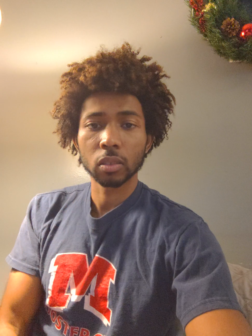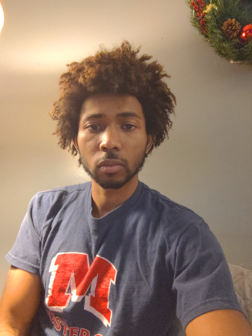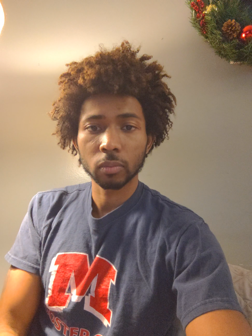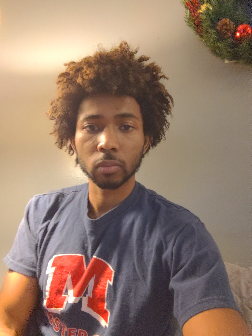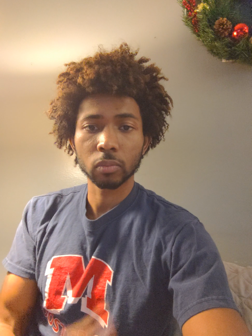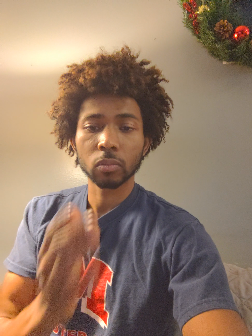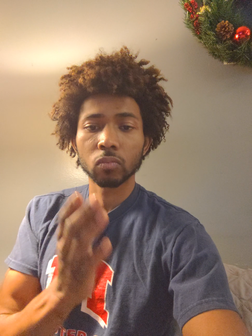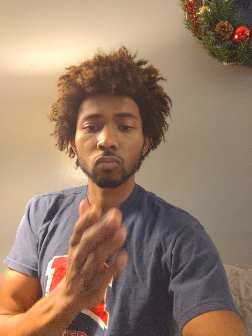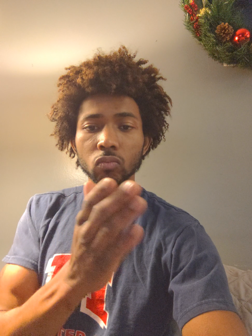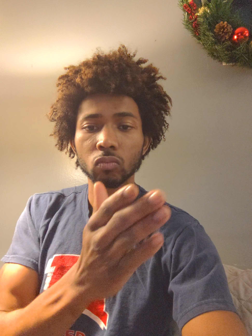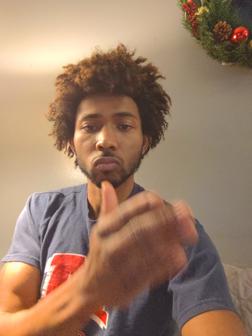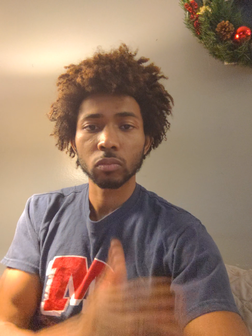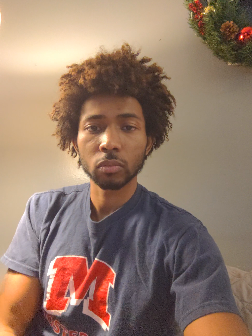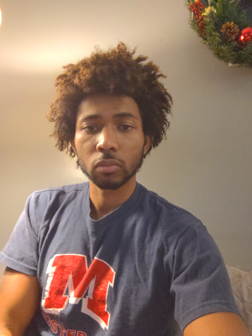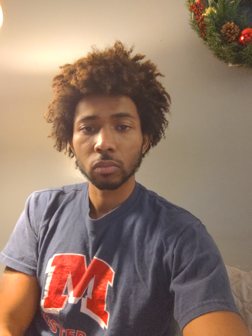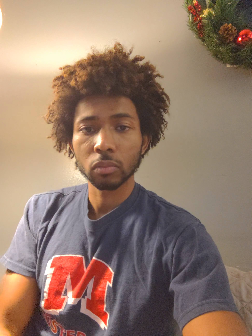boat